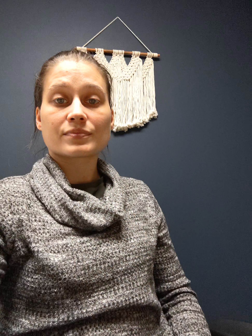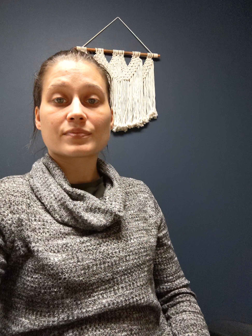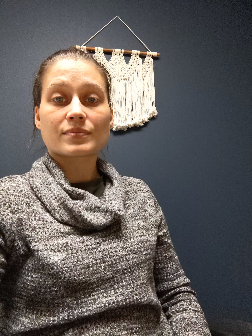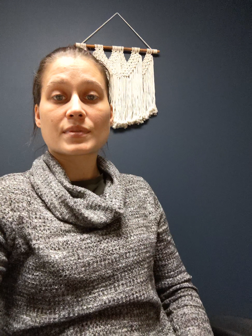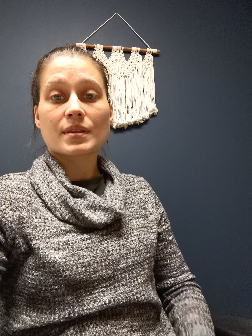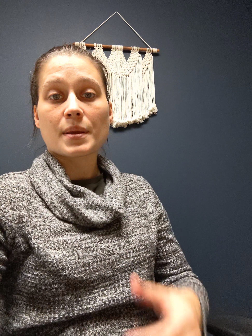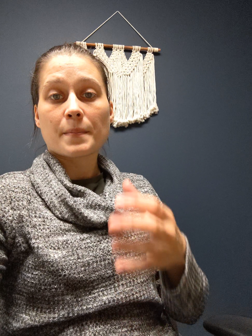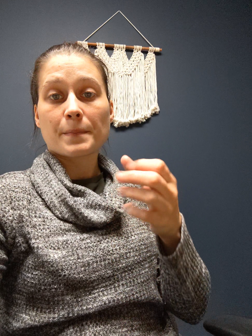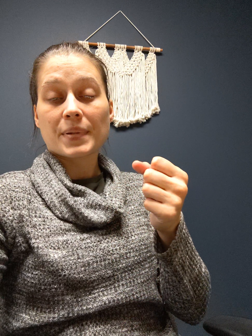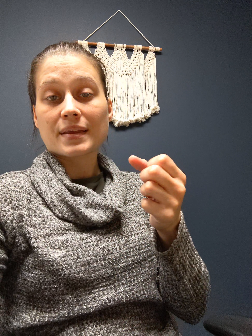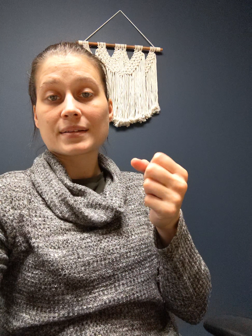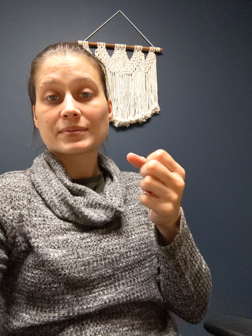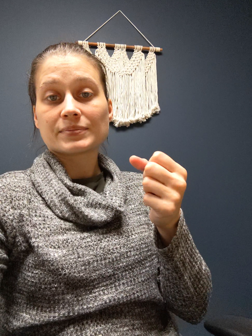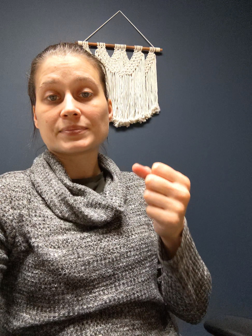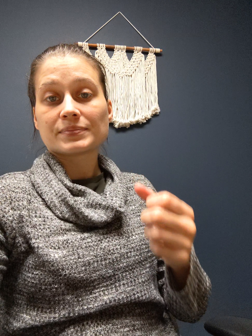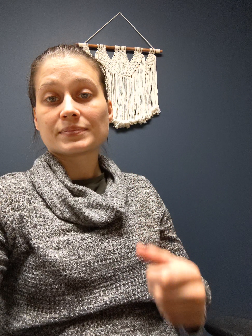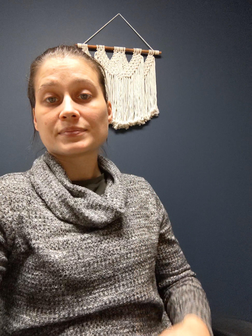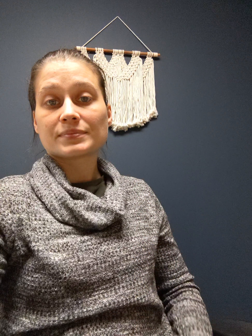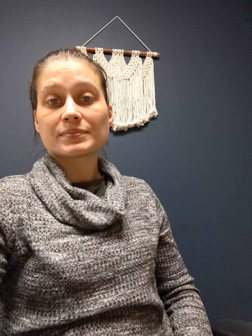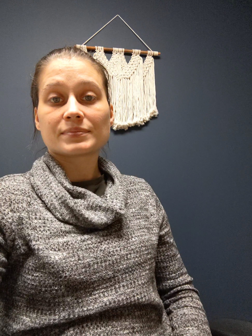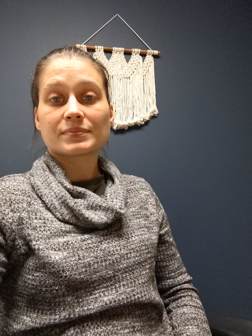milk